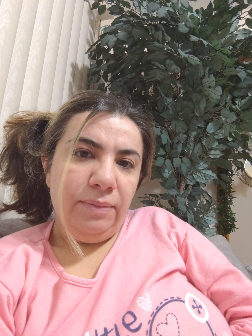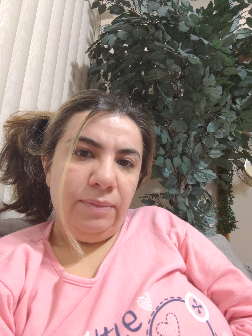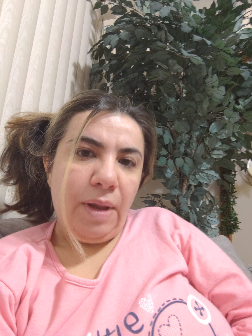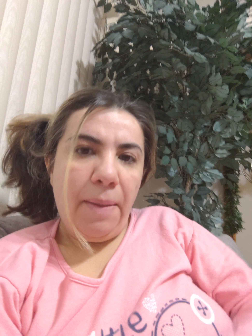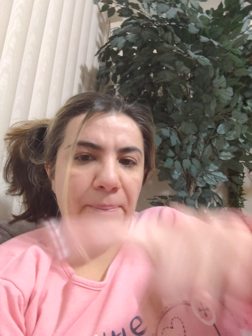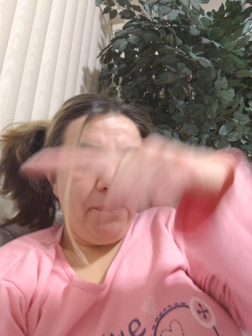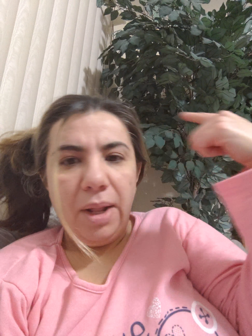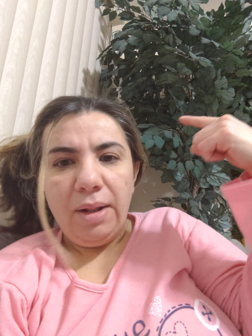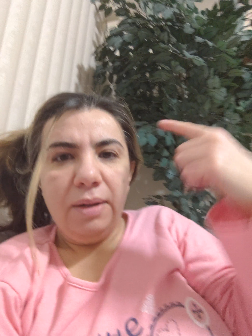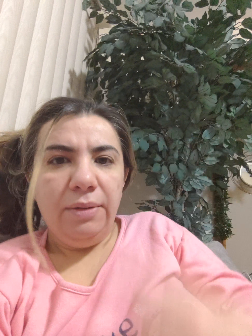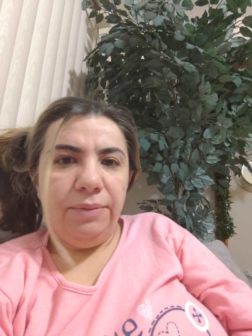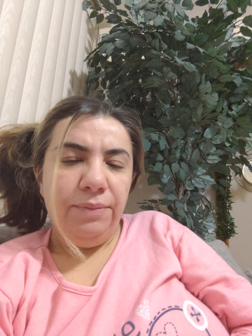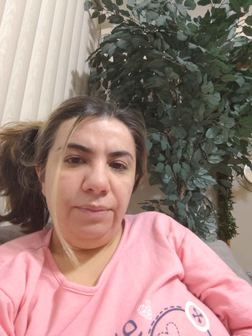black